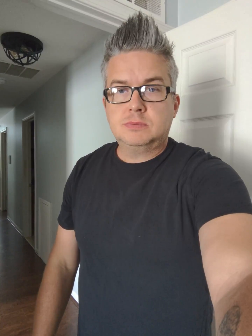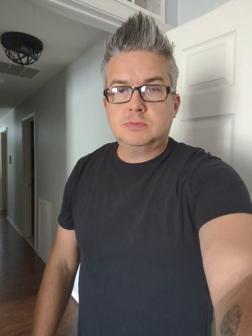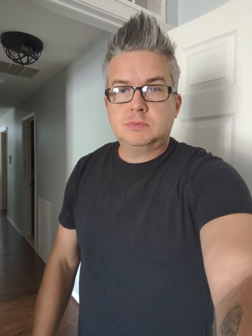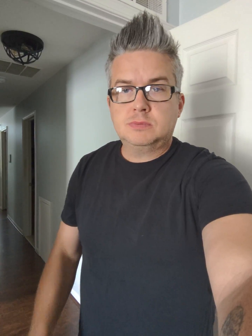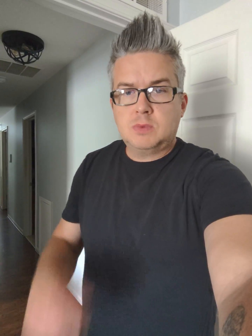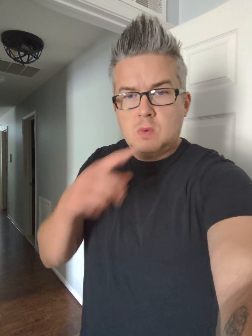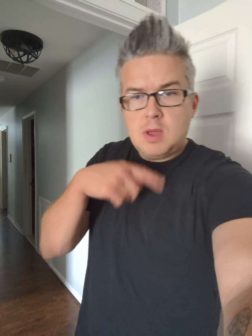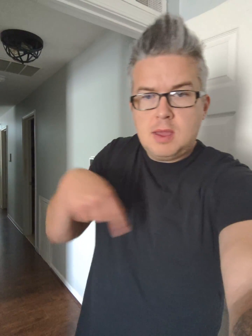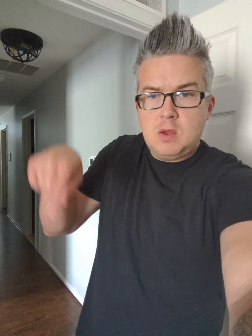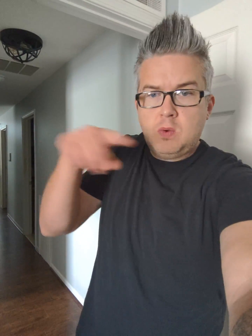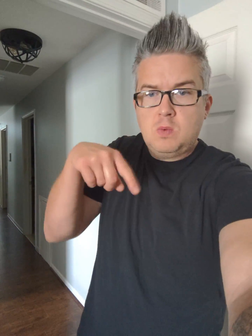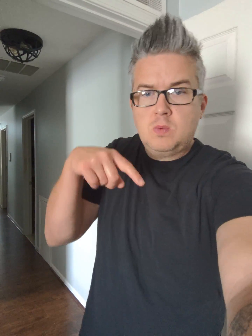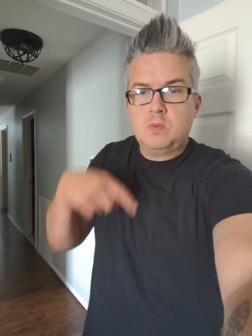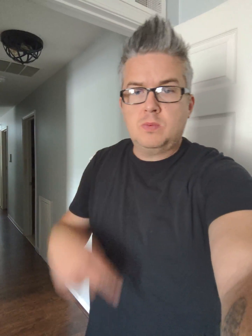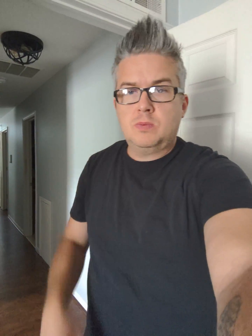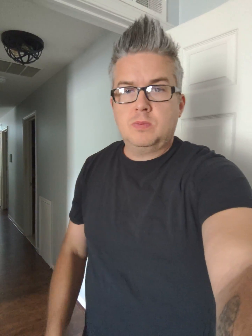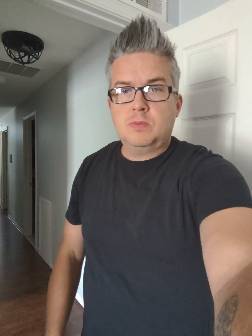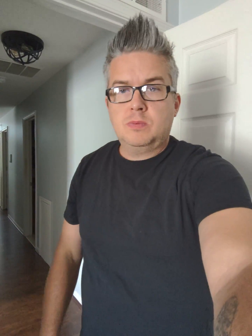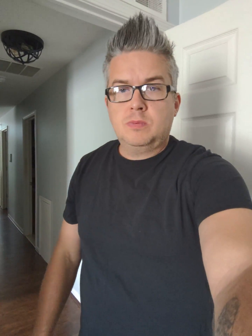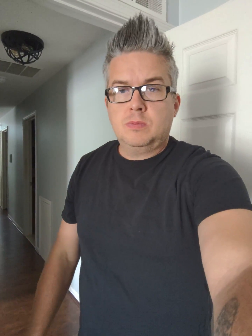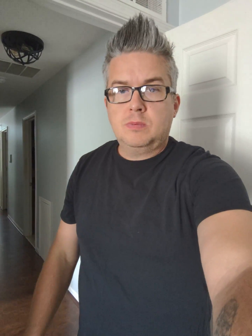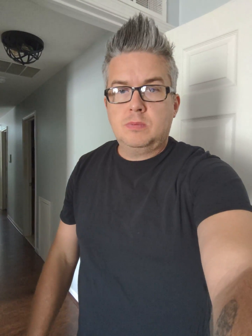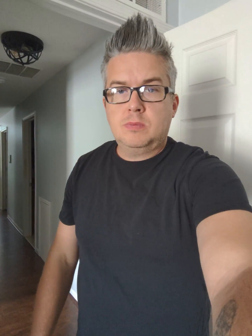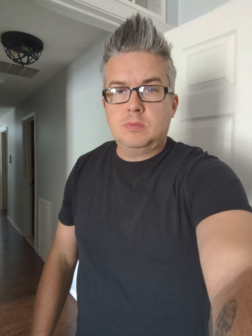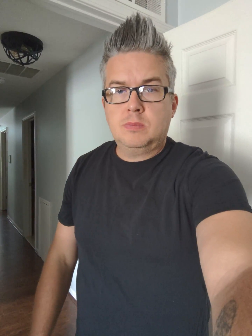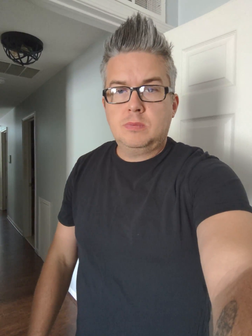around